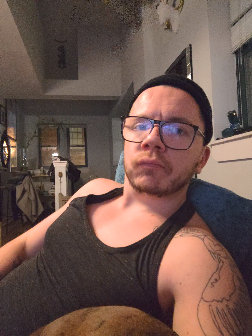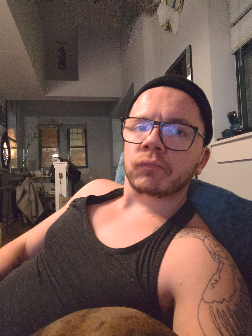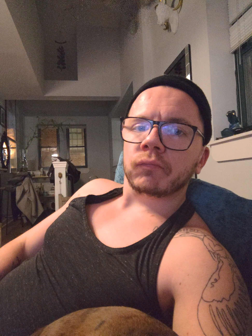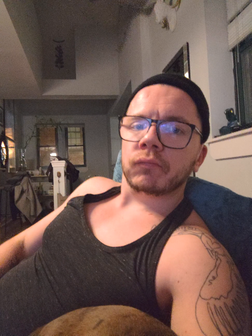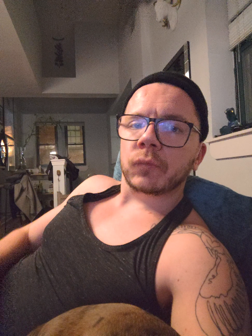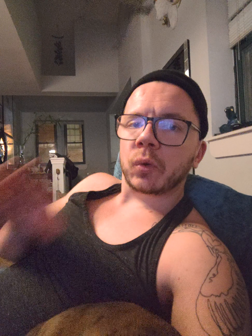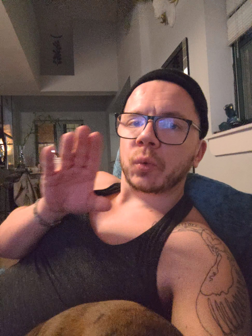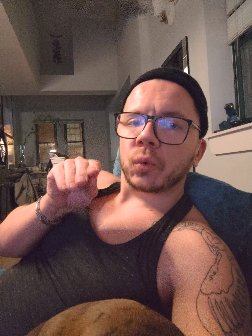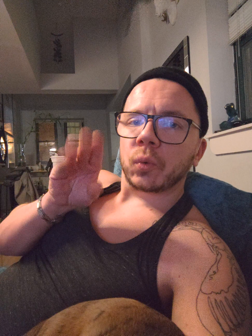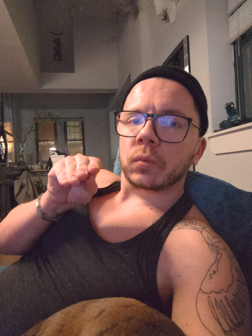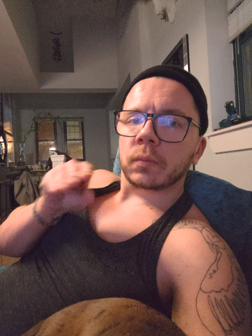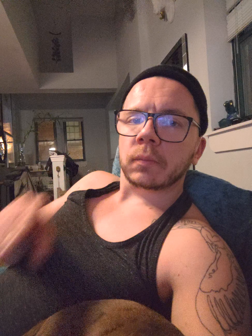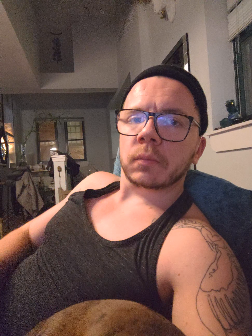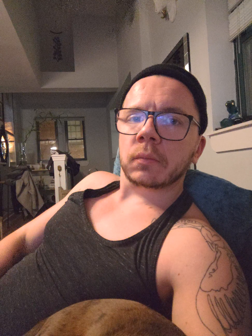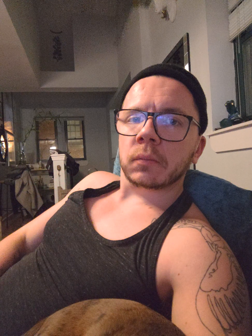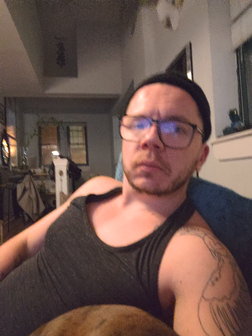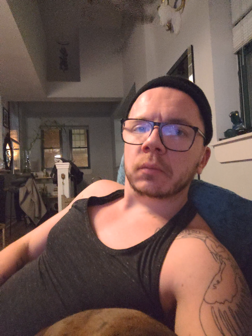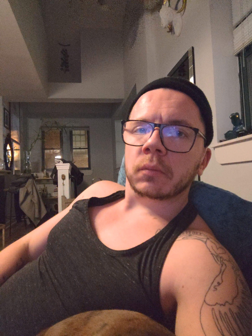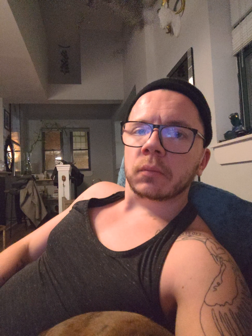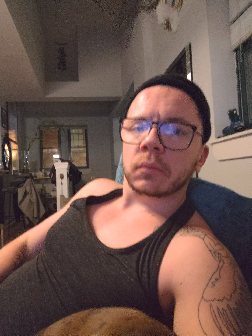goose